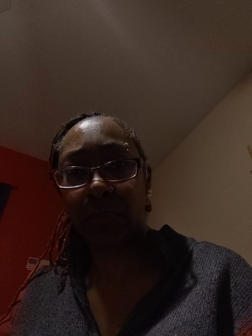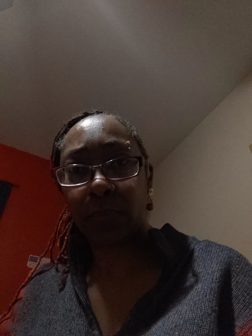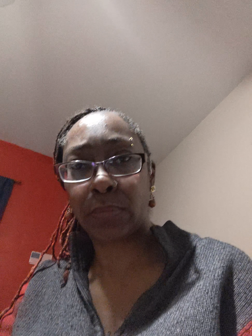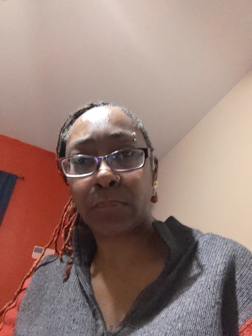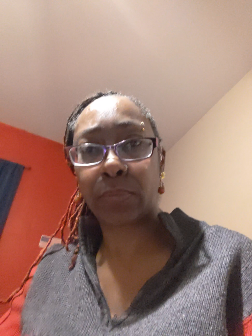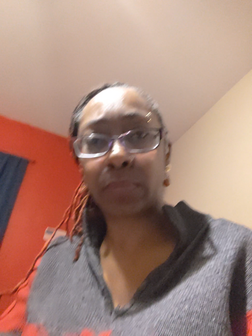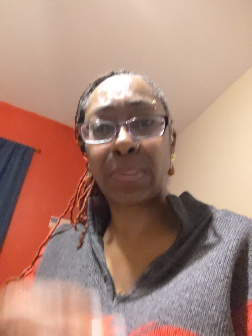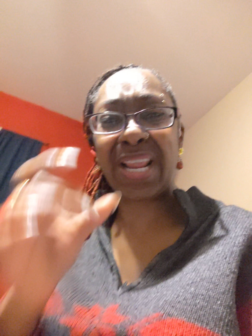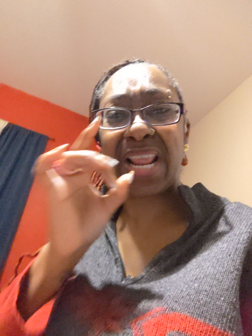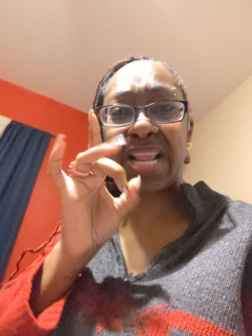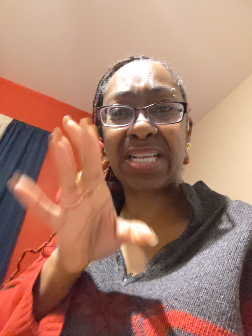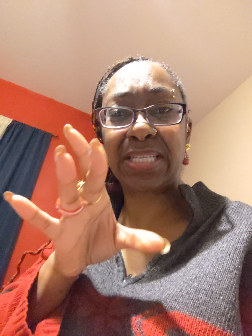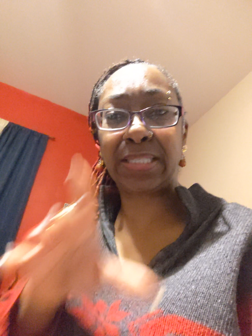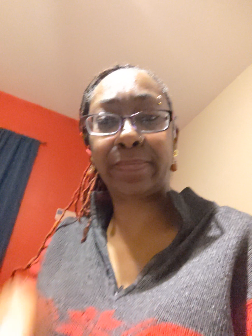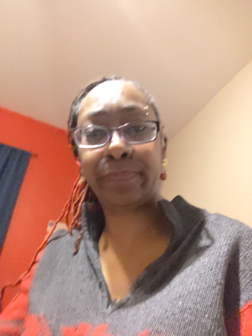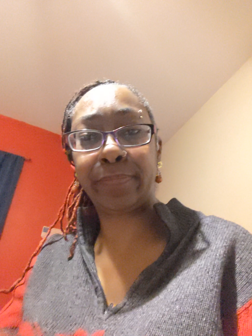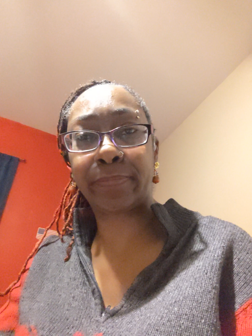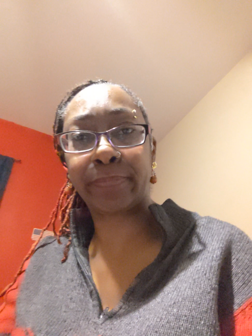hate